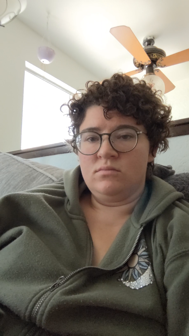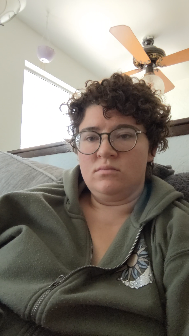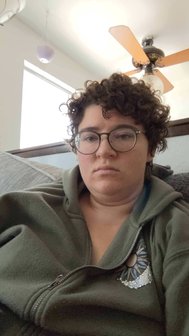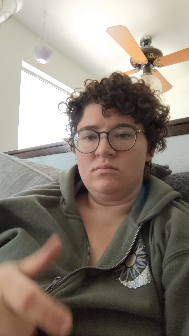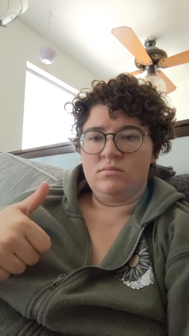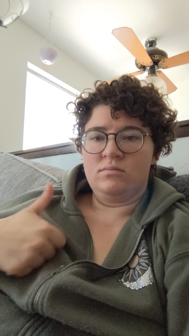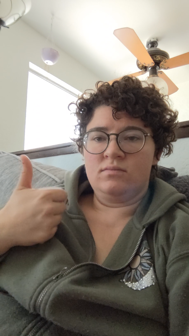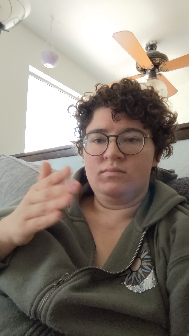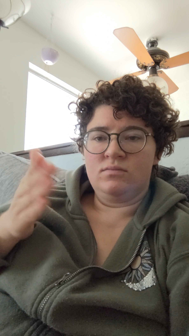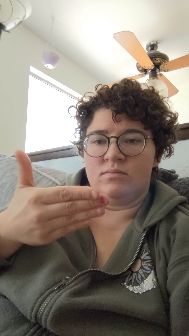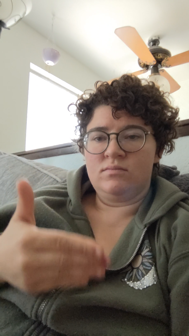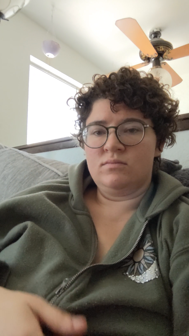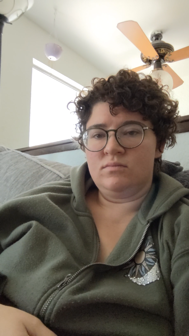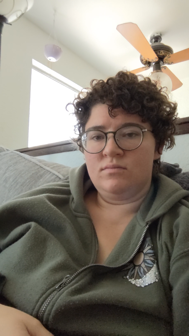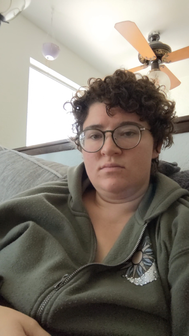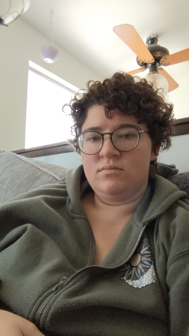living room